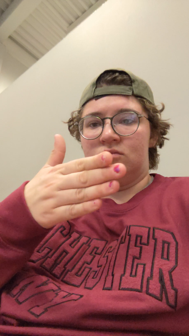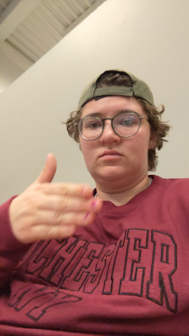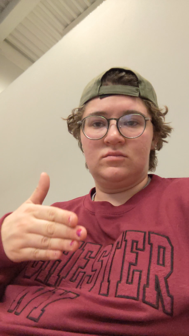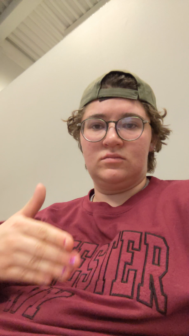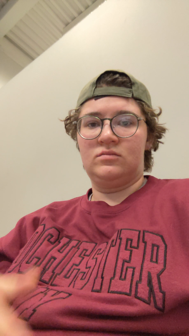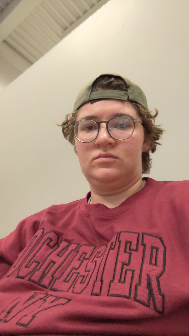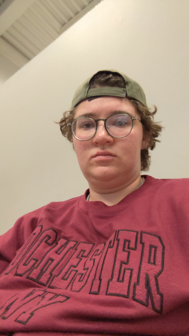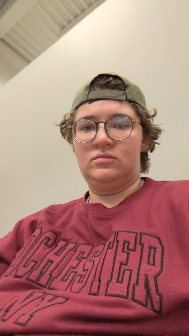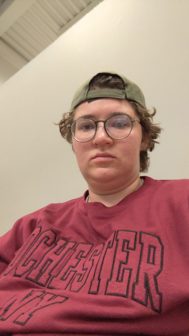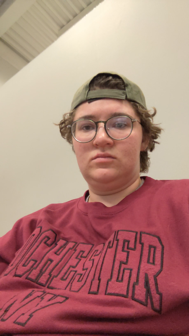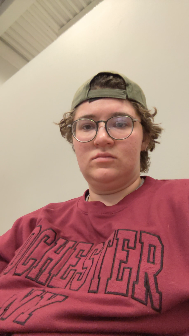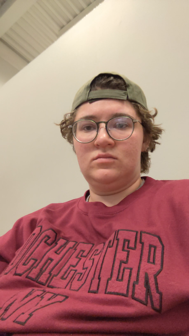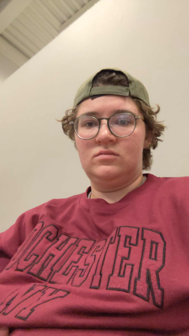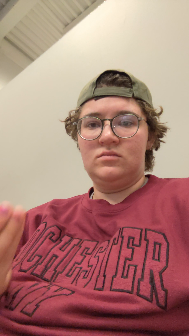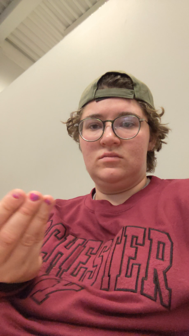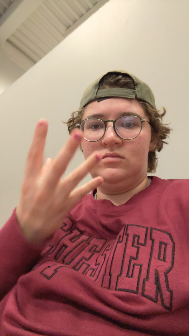plants